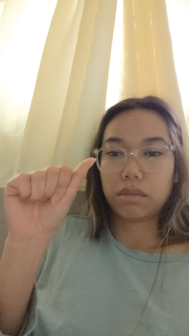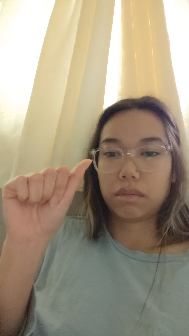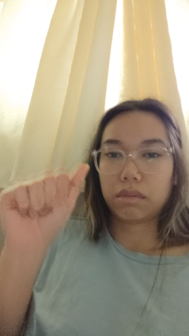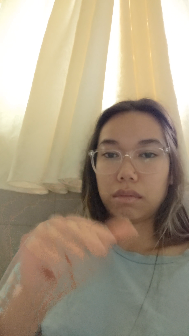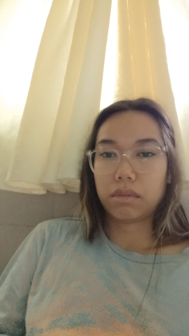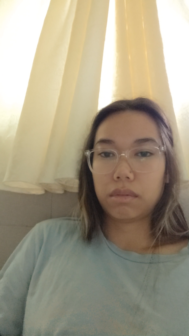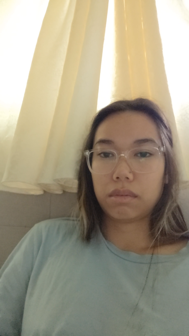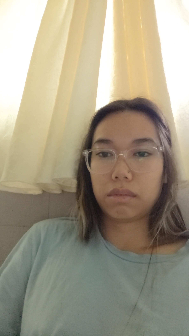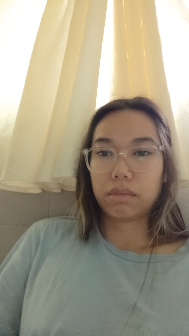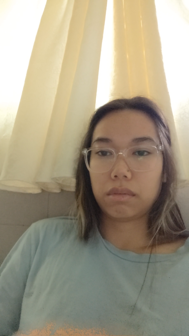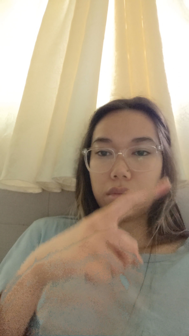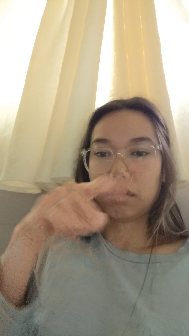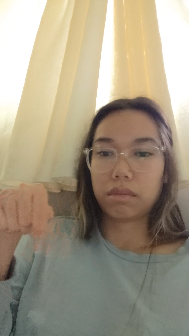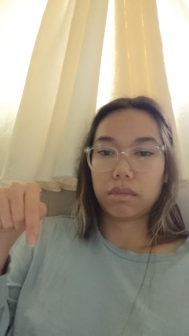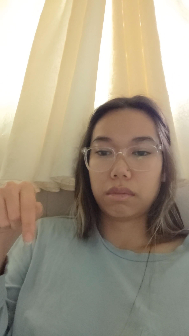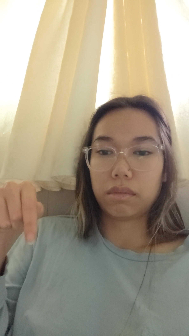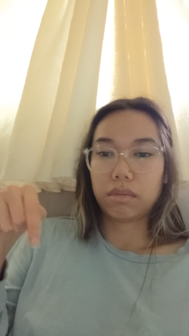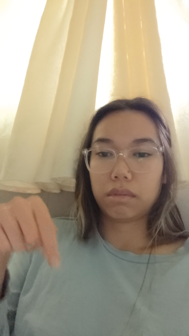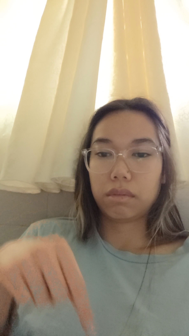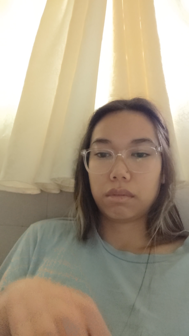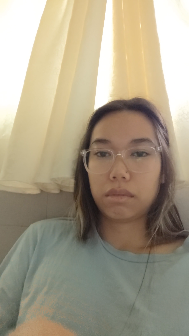cut